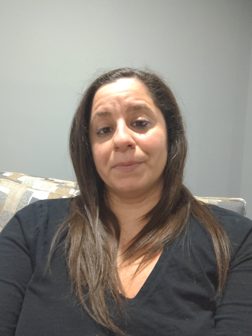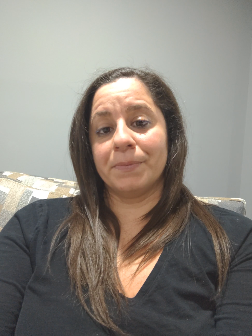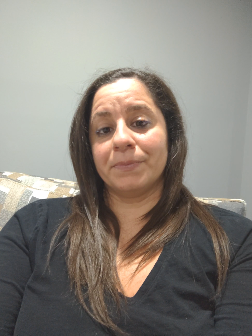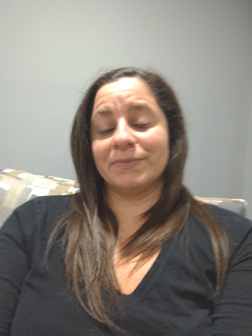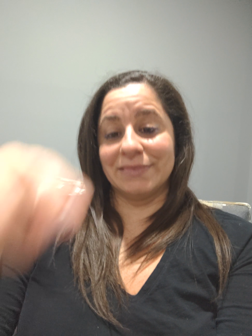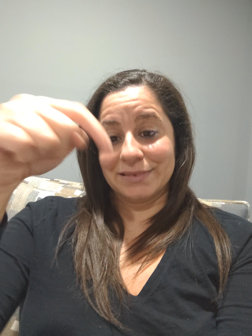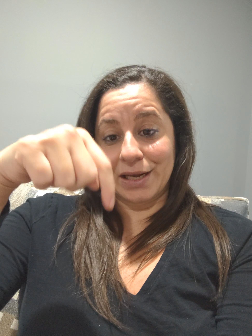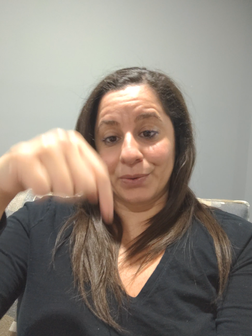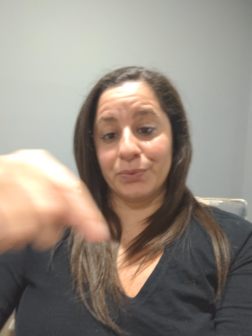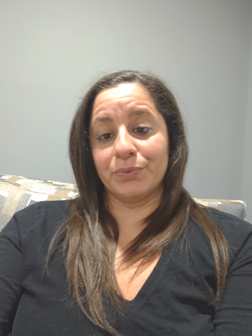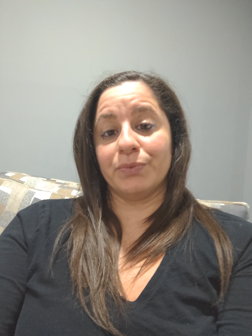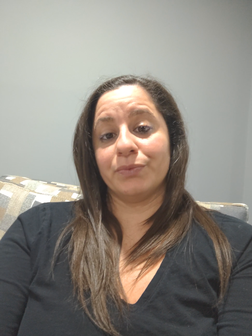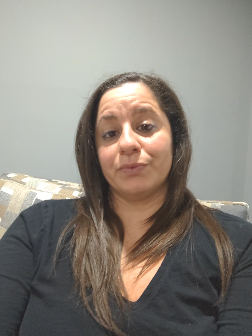down